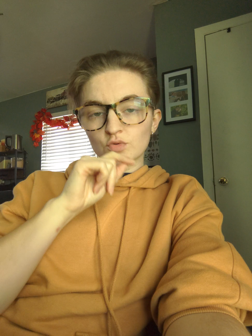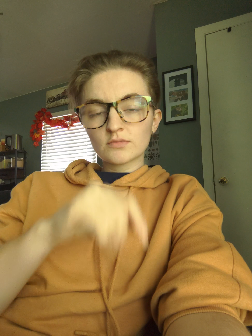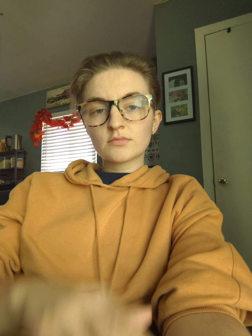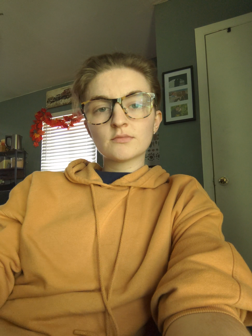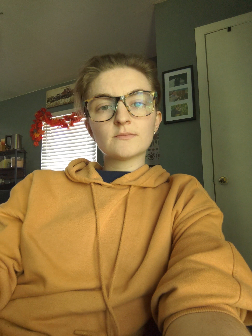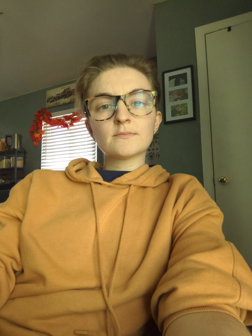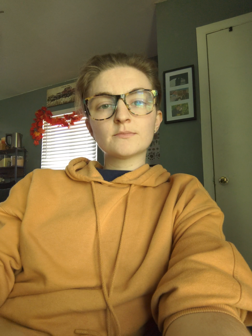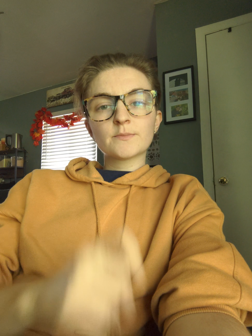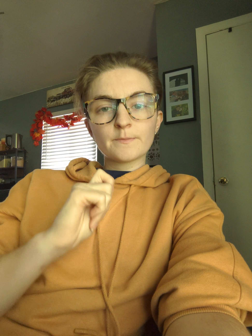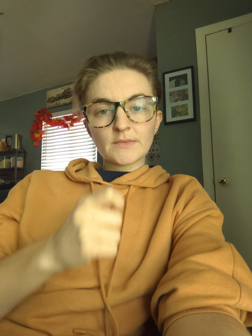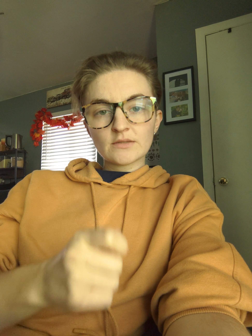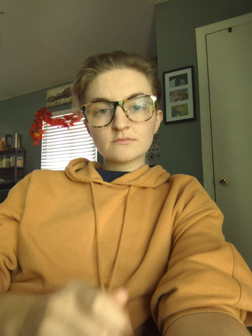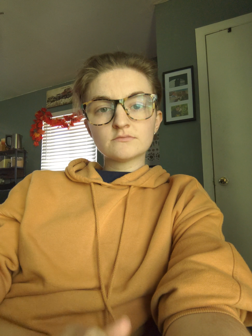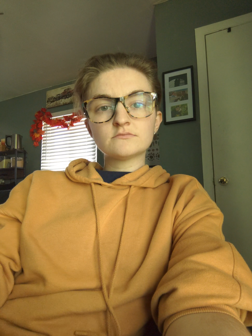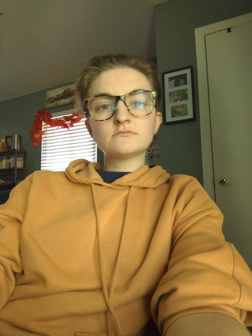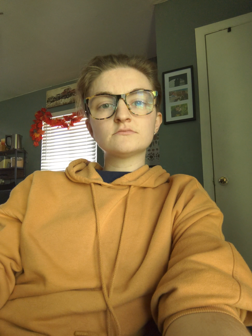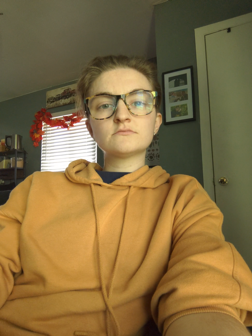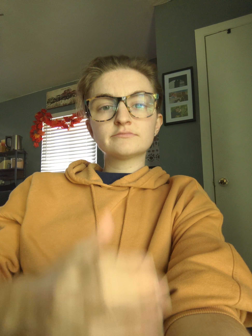hammer